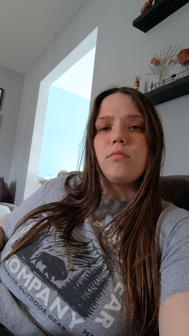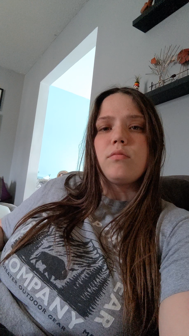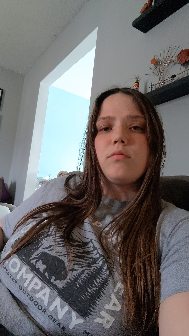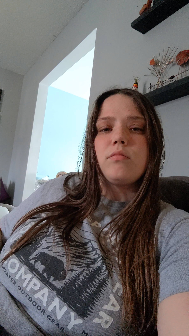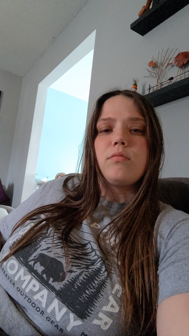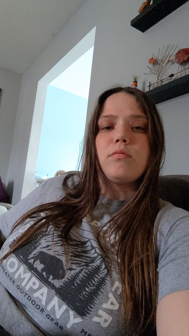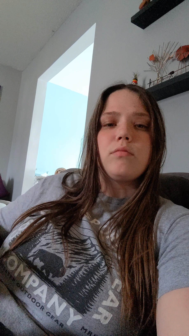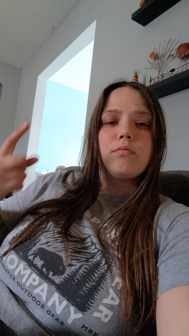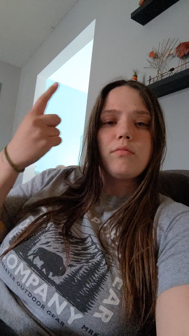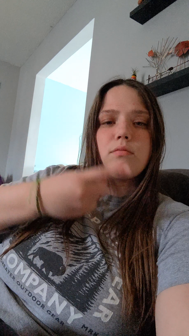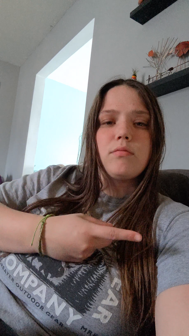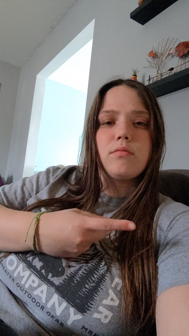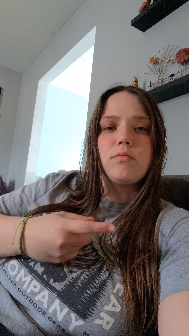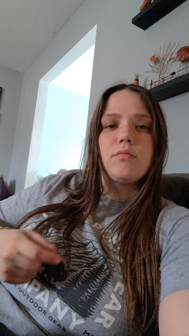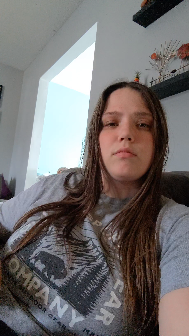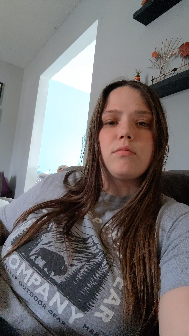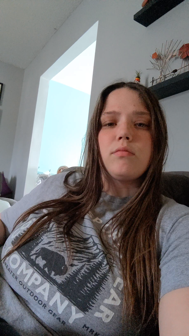day